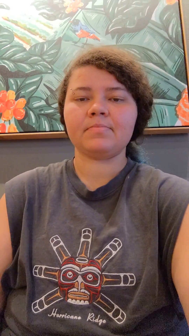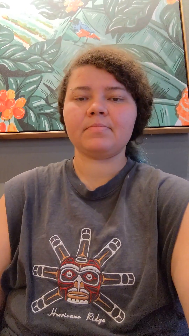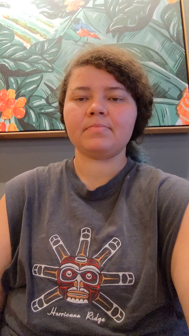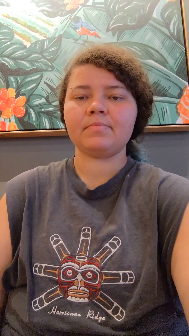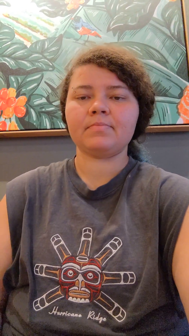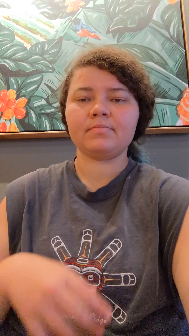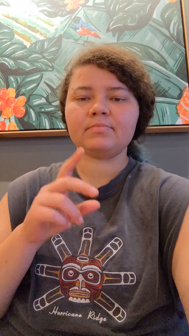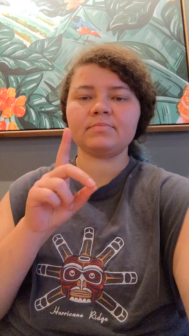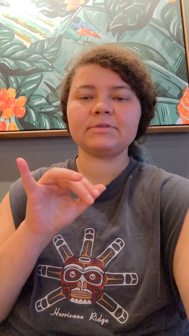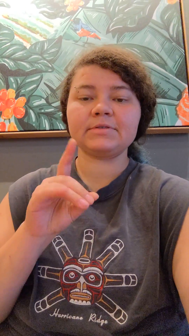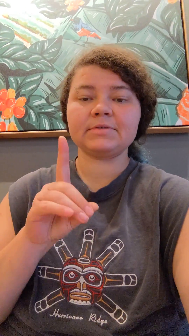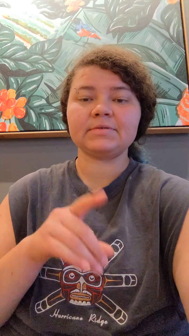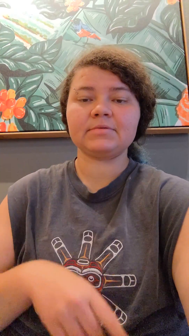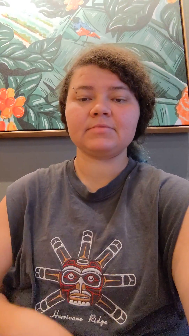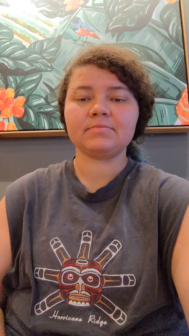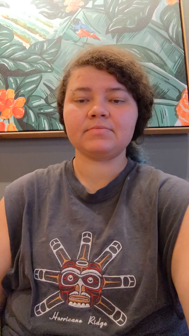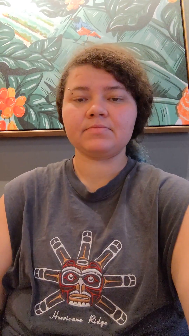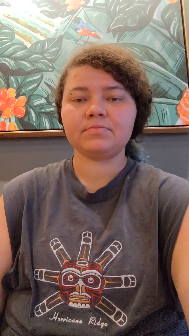did